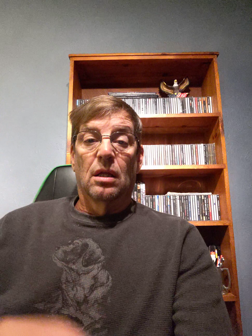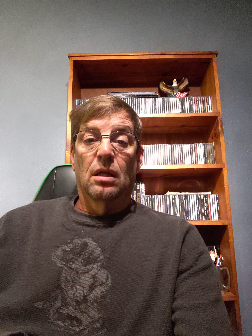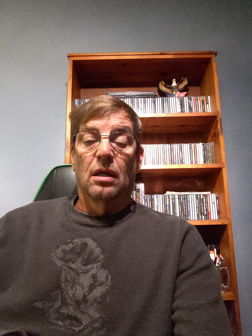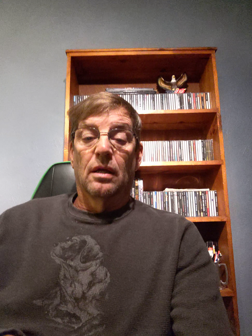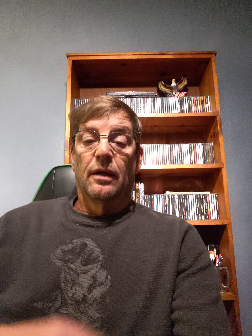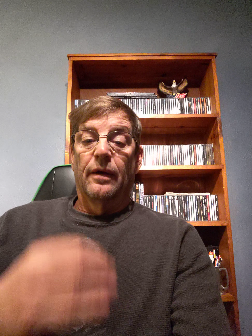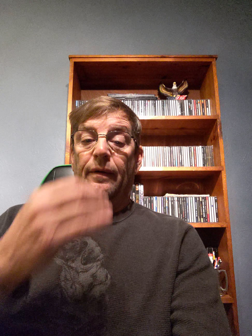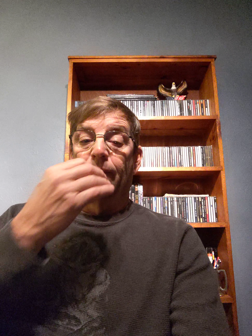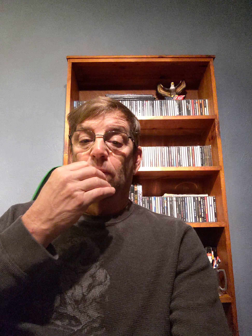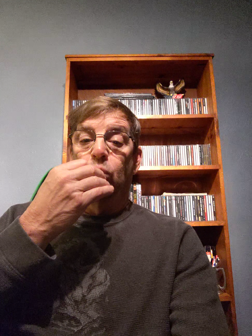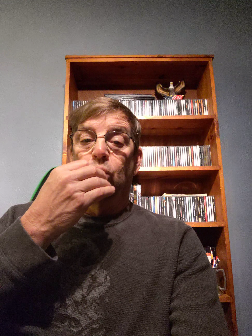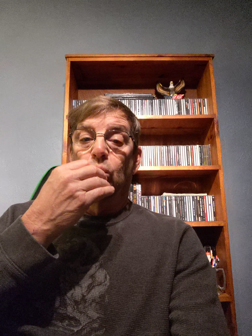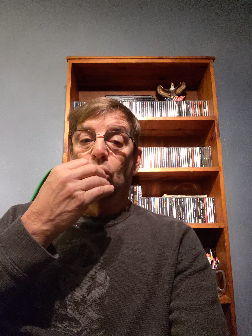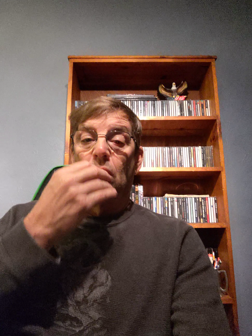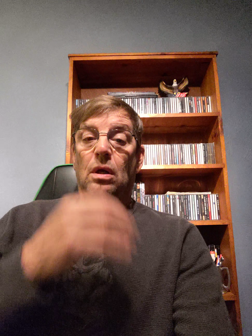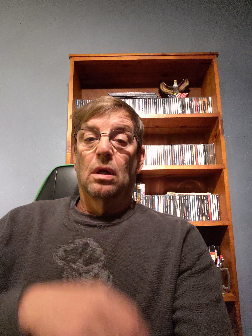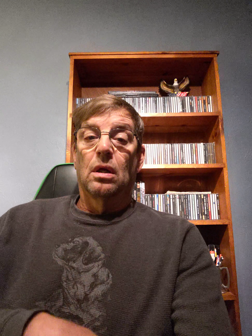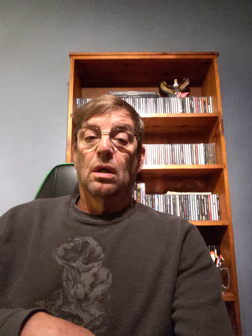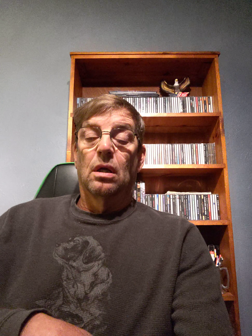food